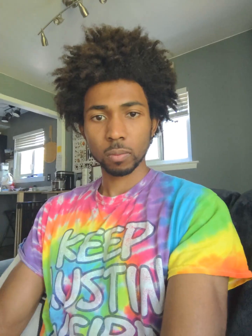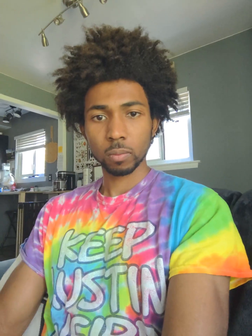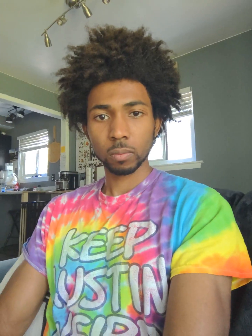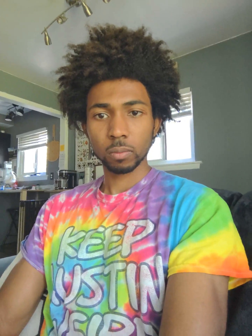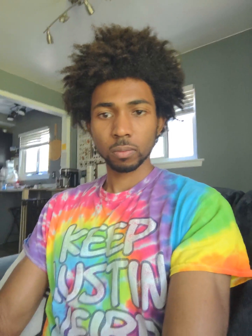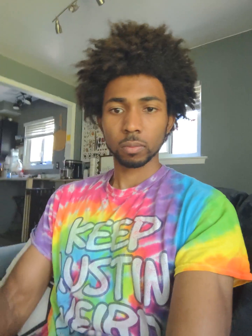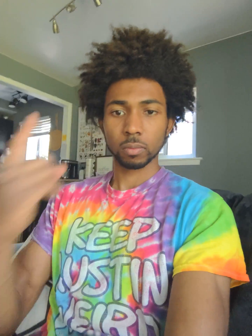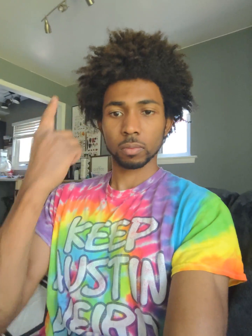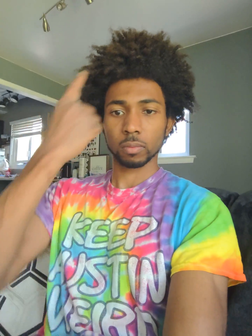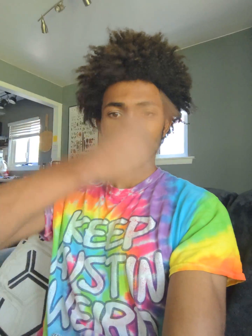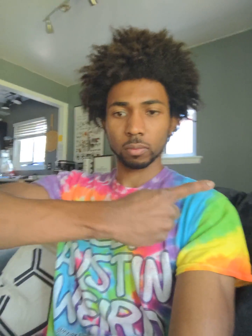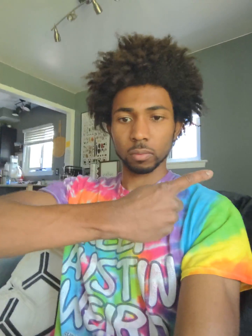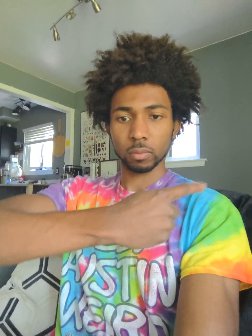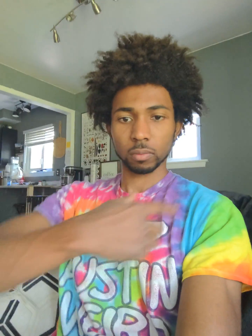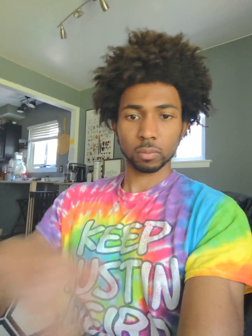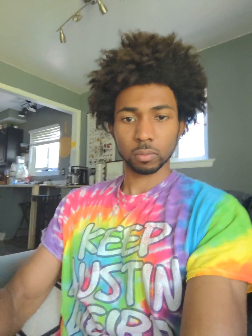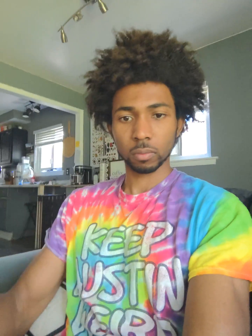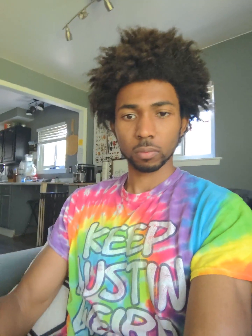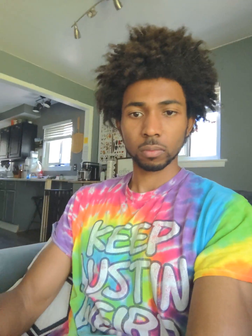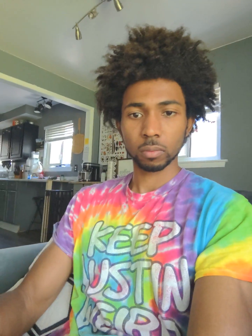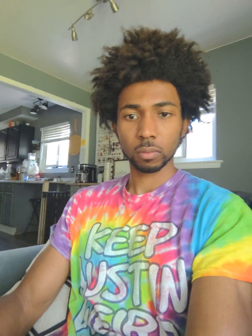day